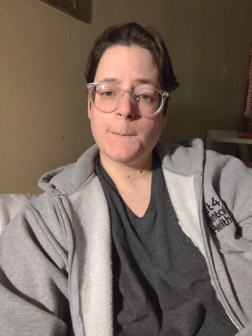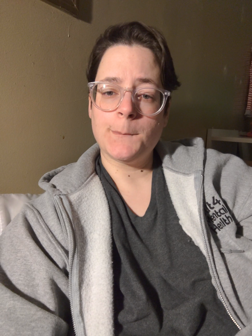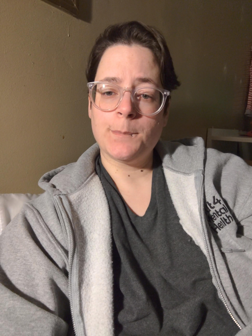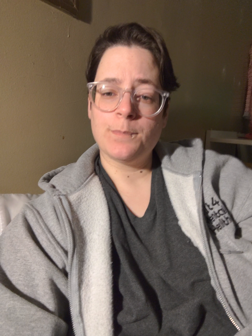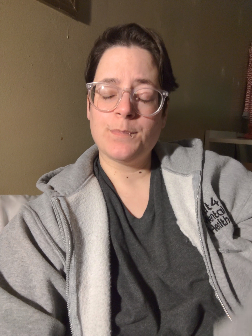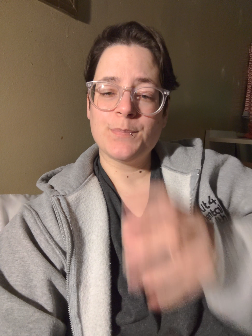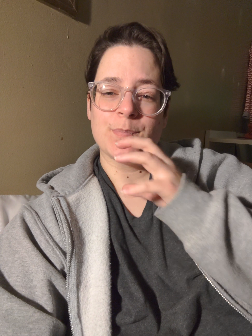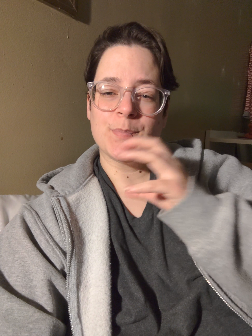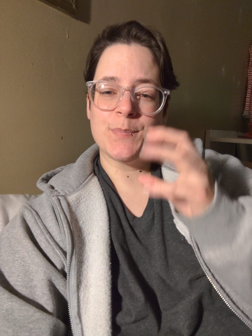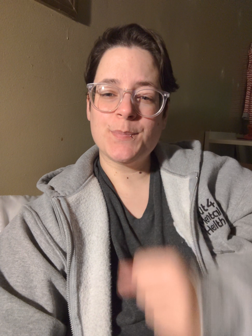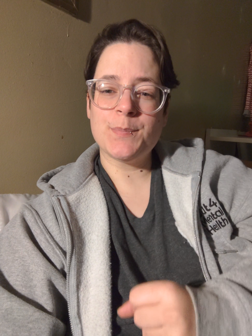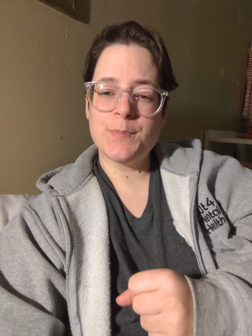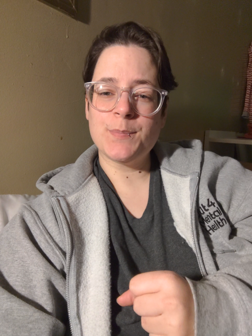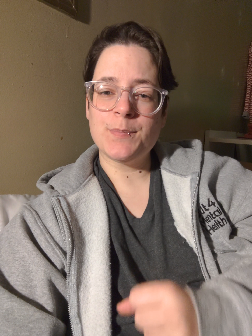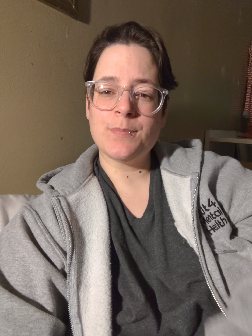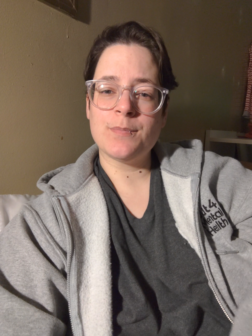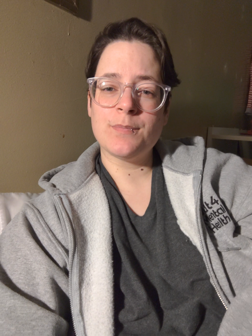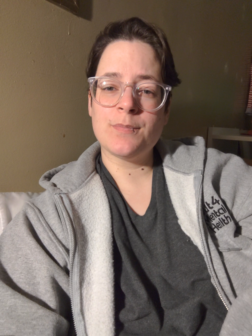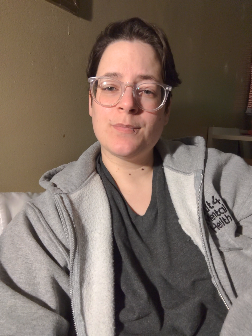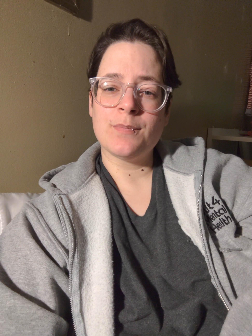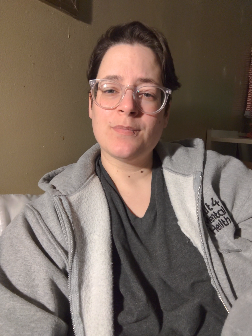old